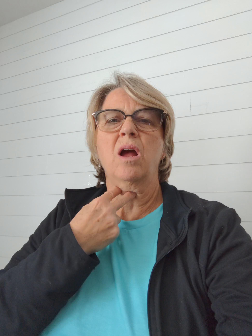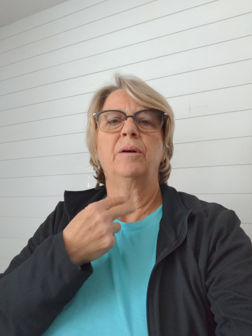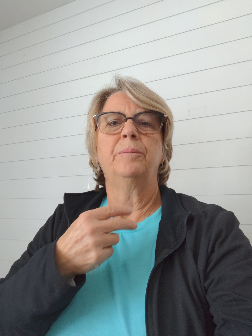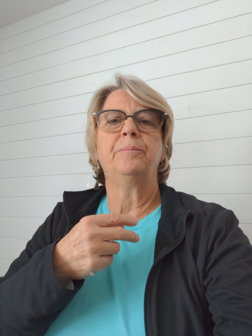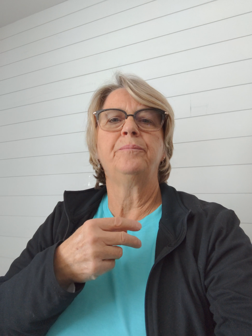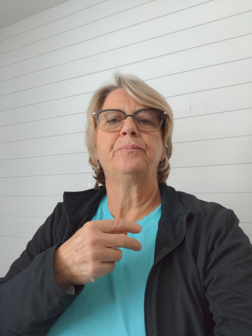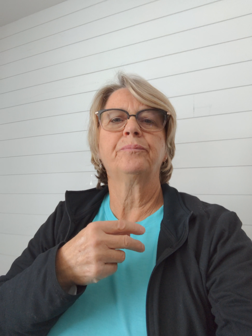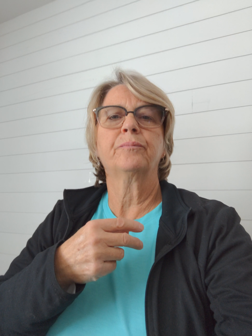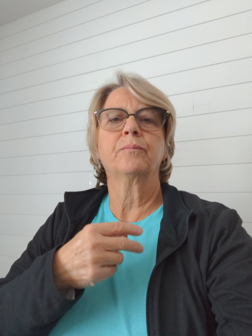stuck